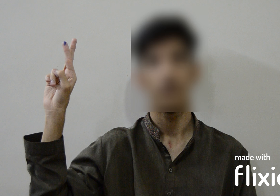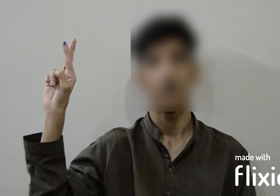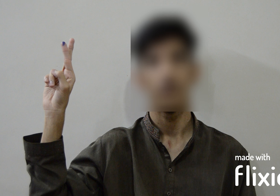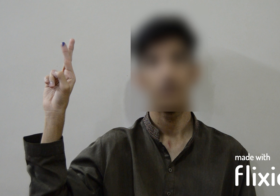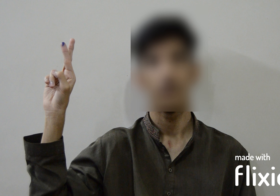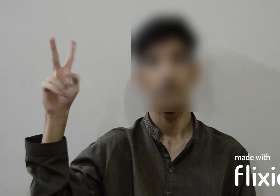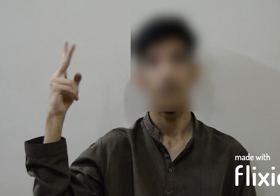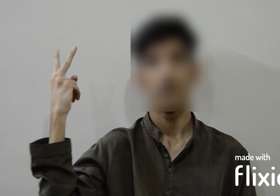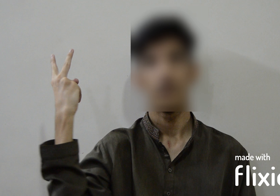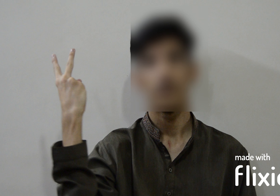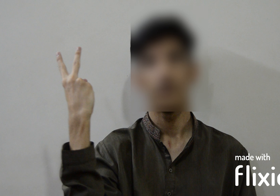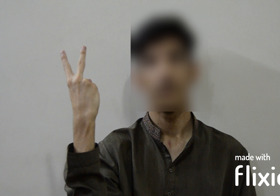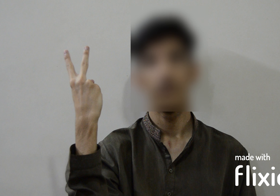ڑ